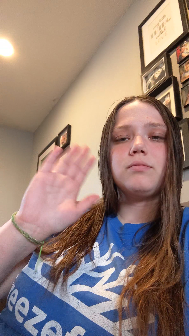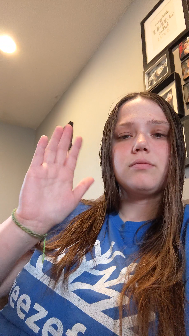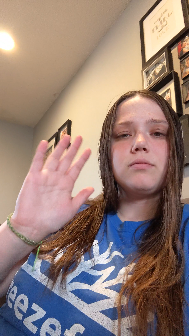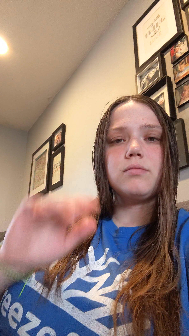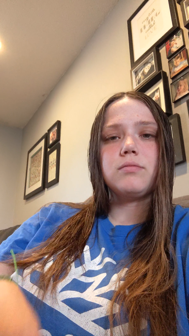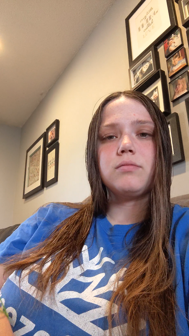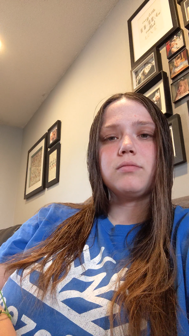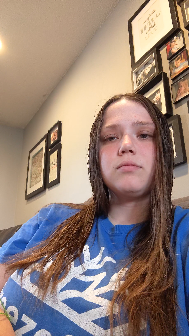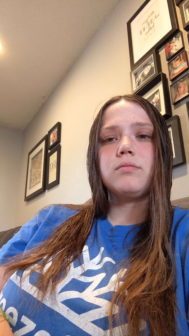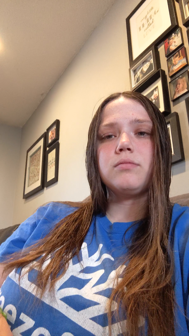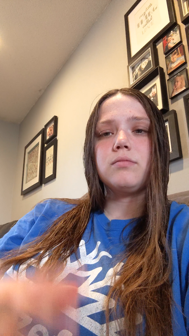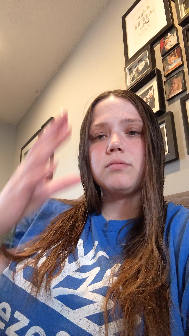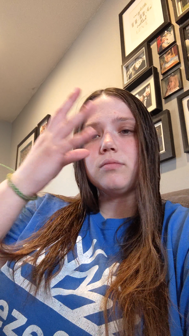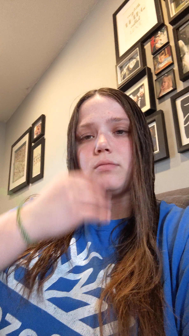asleep